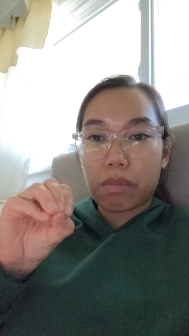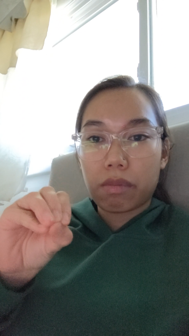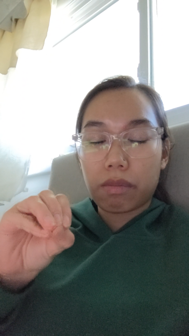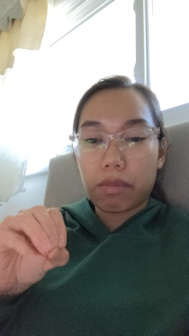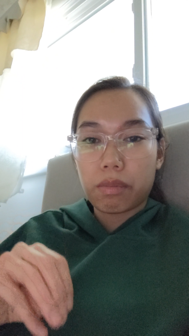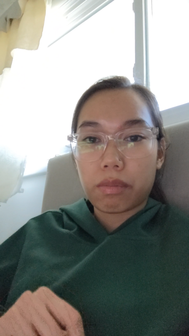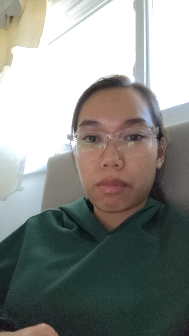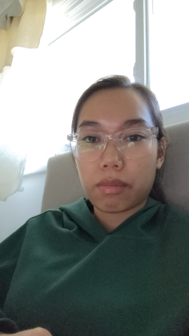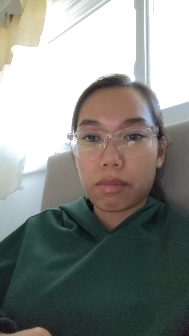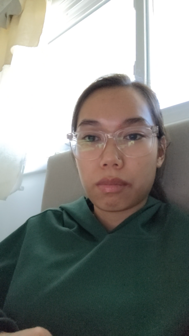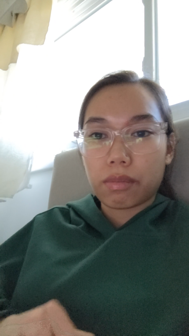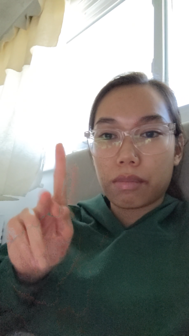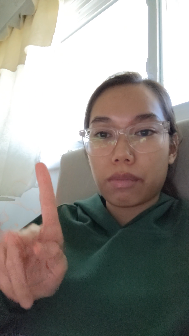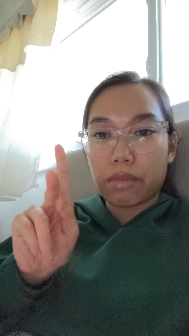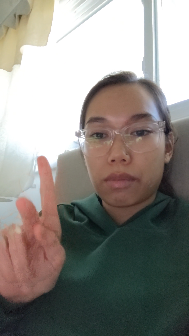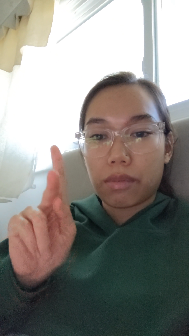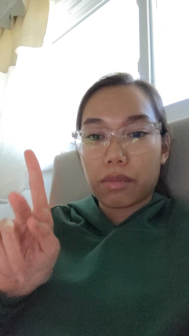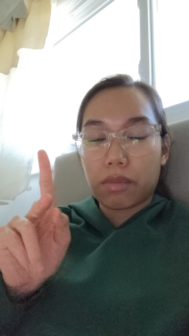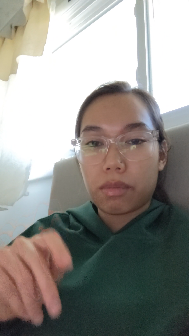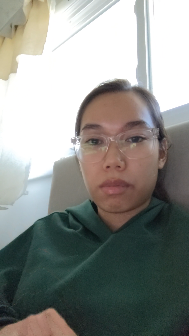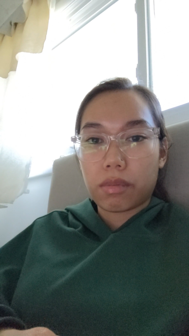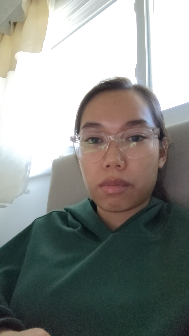people